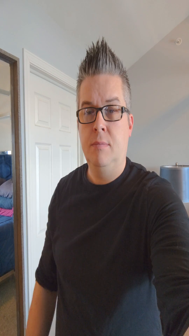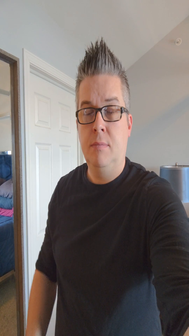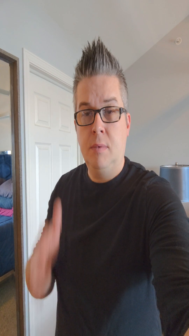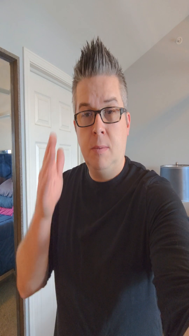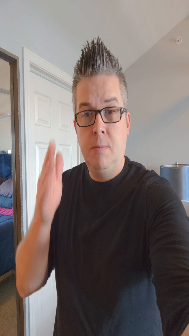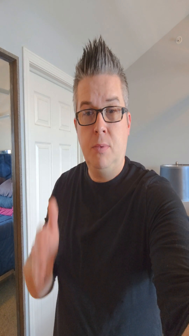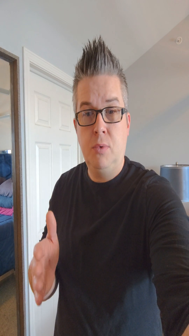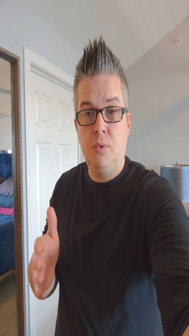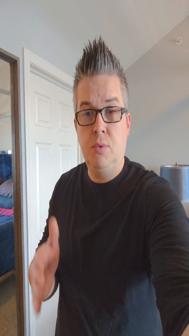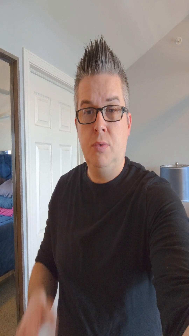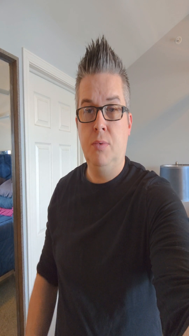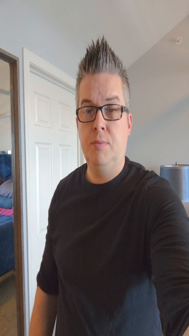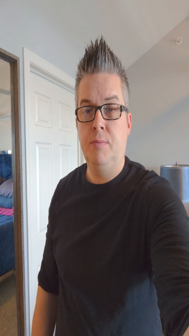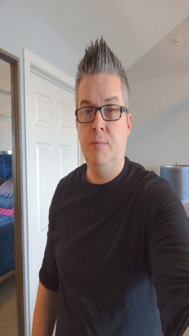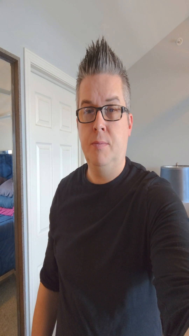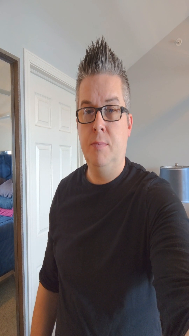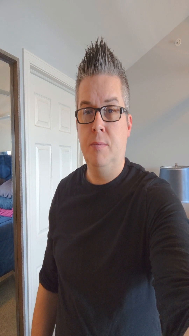person